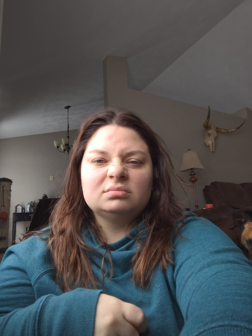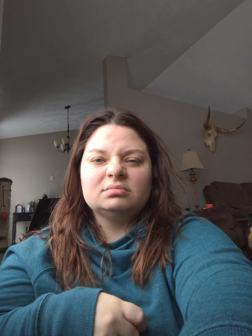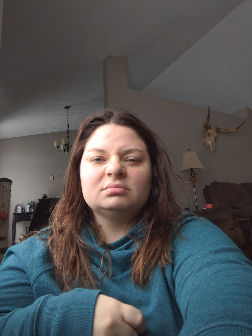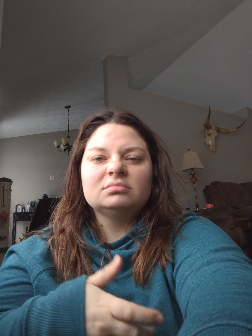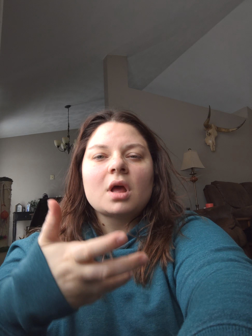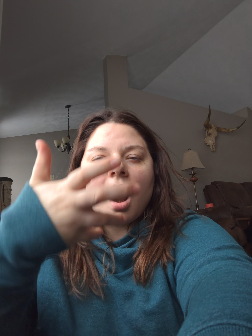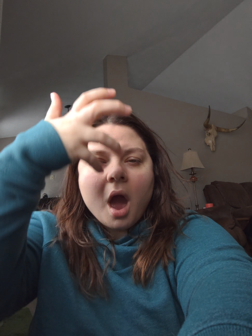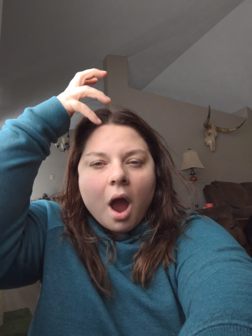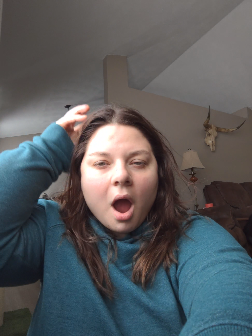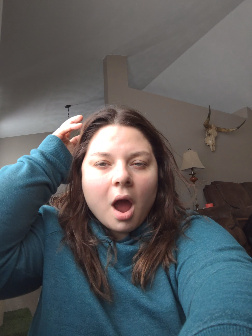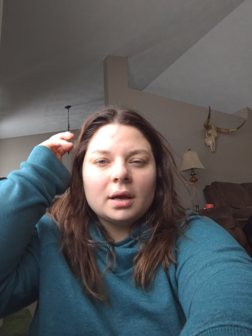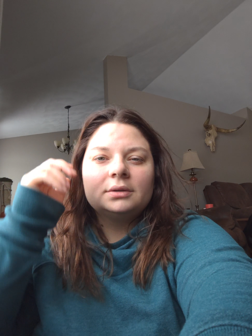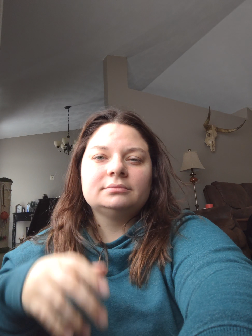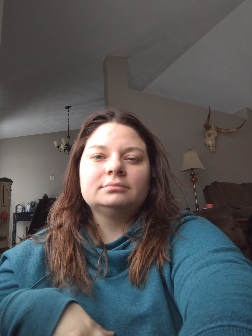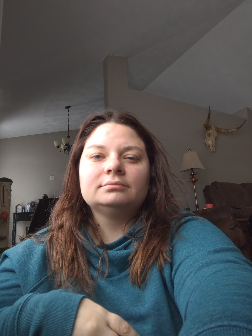lion